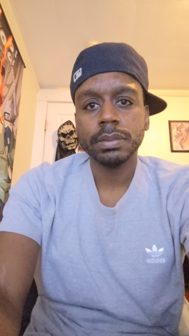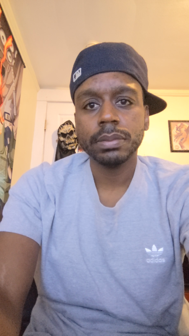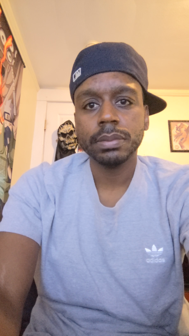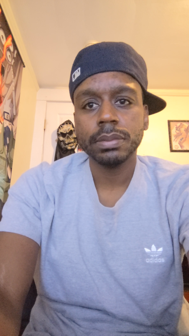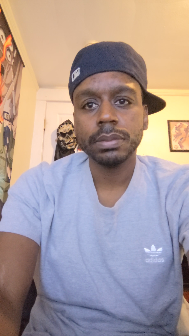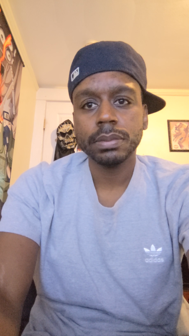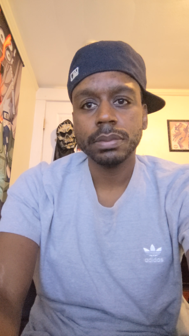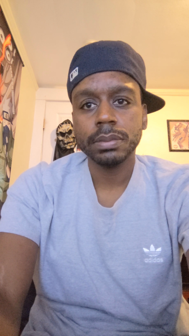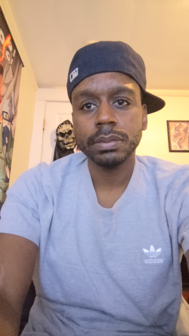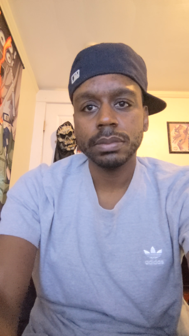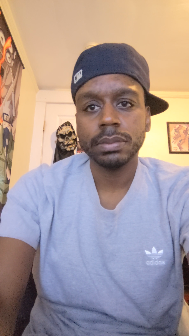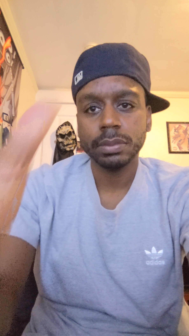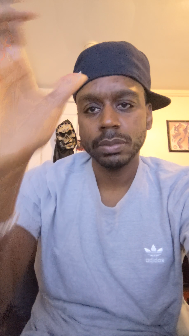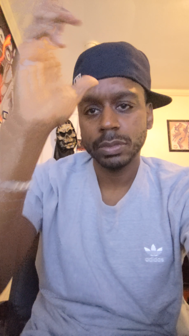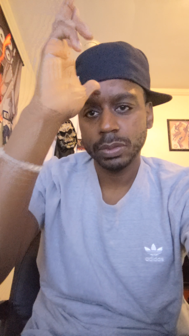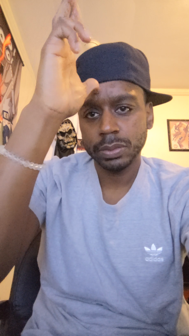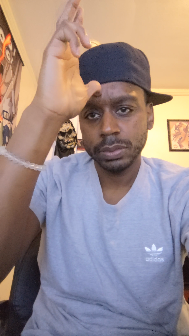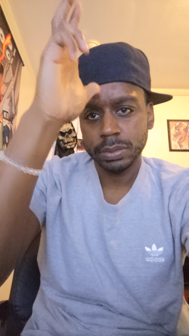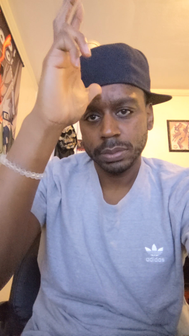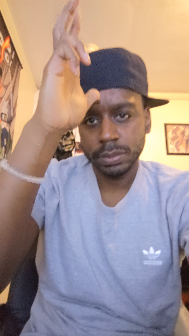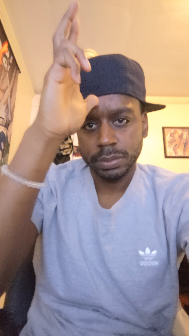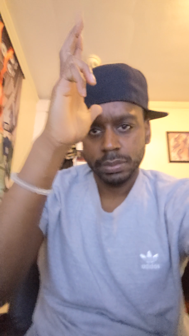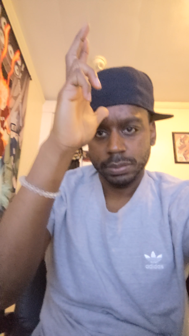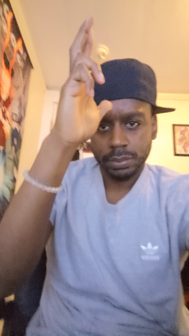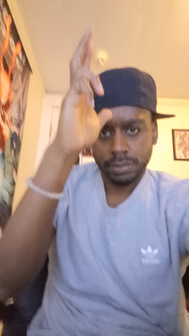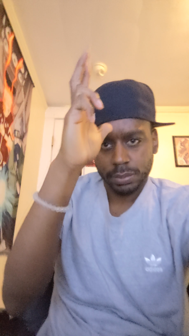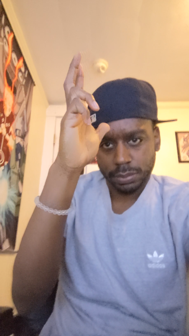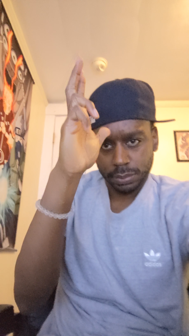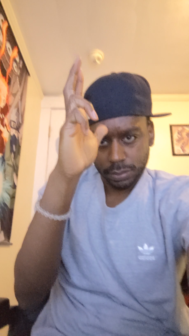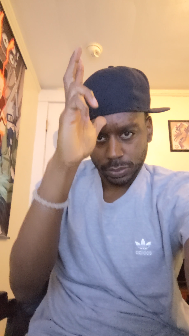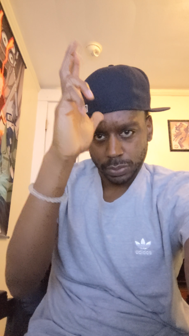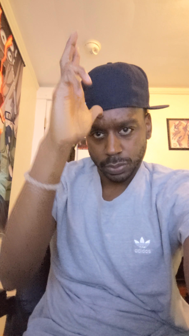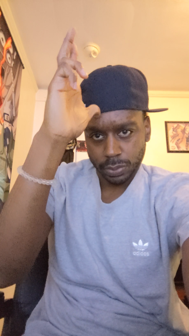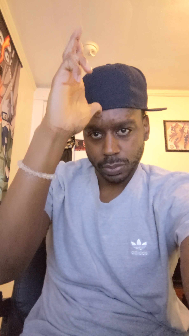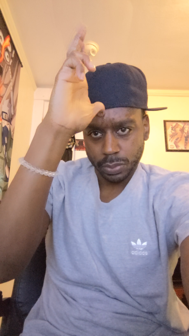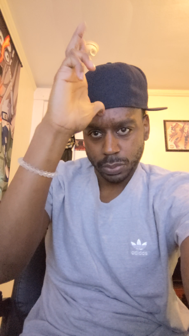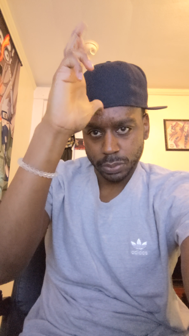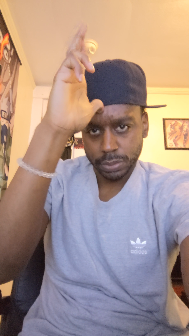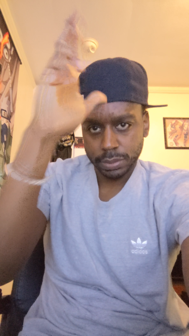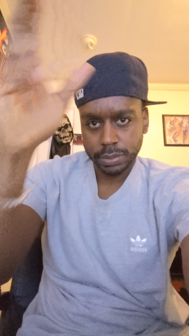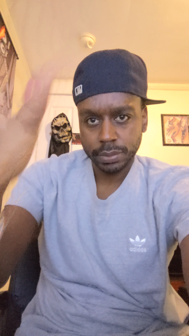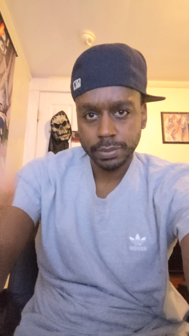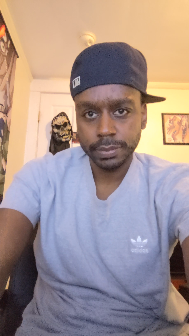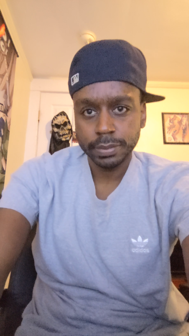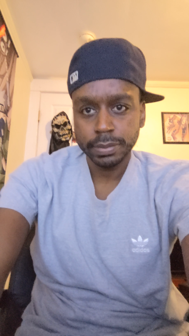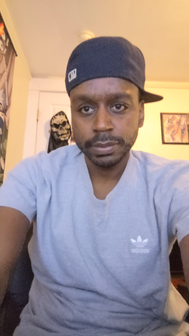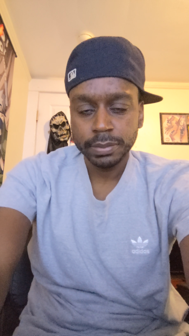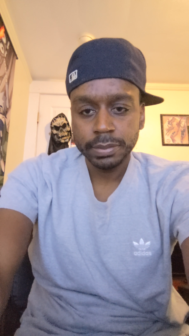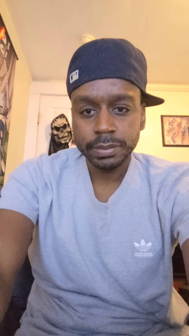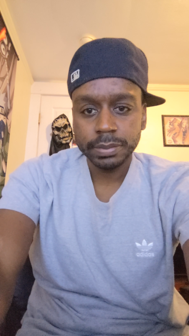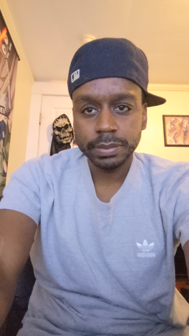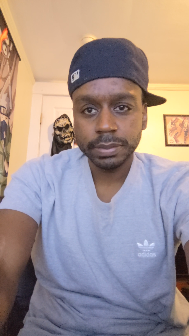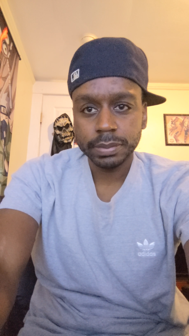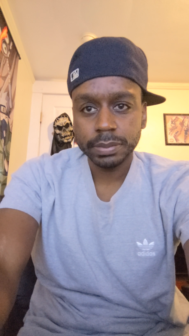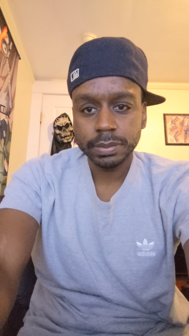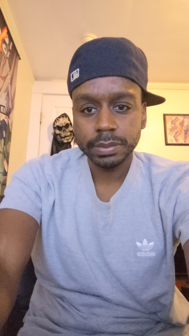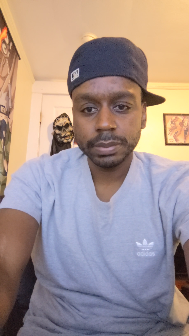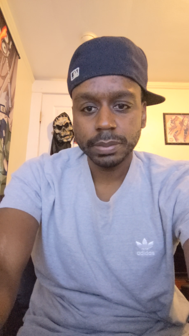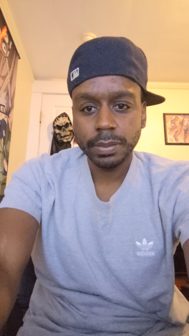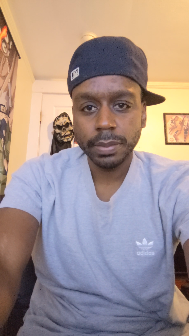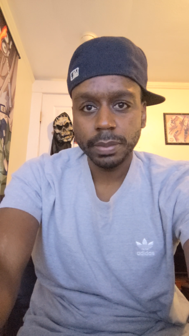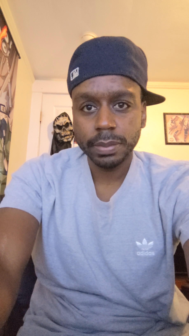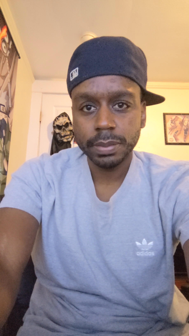rooster